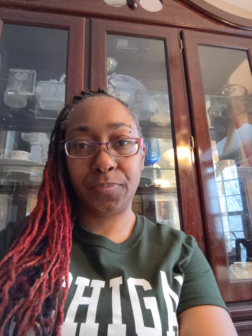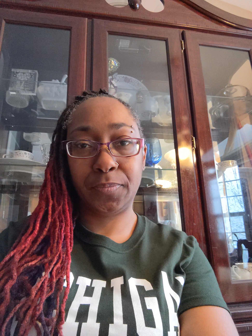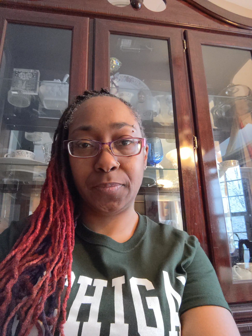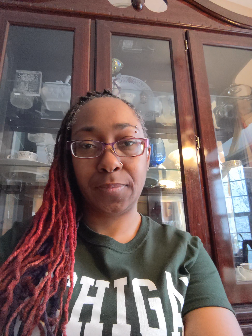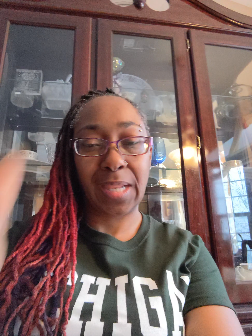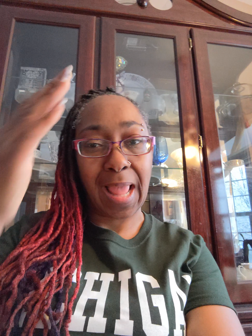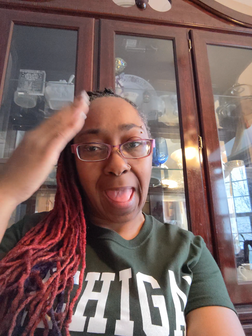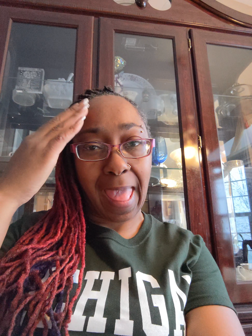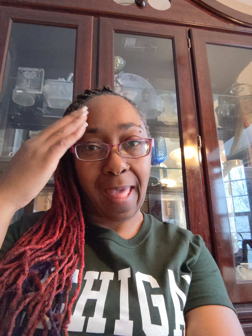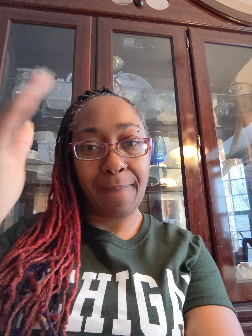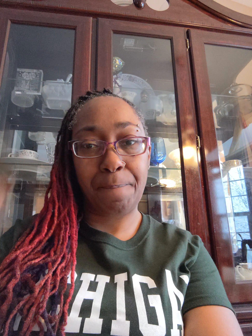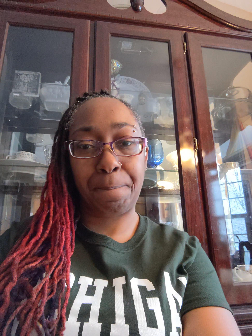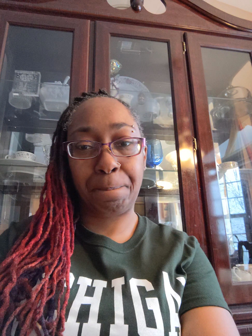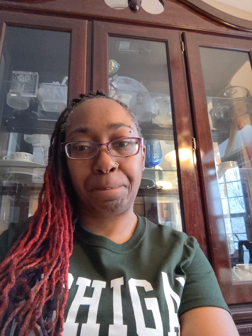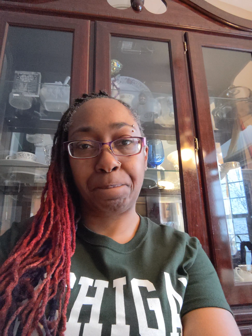hat